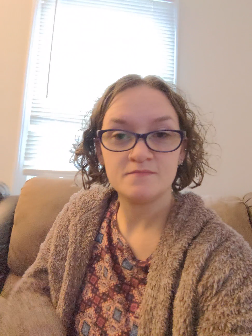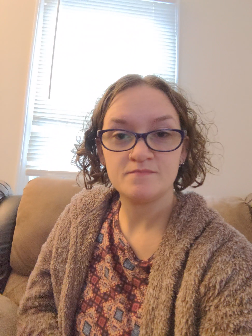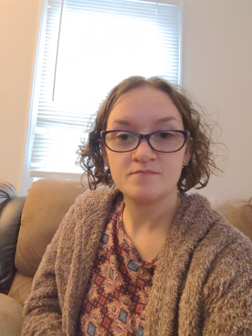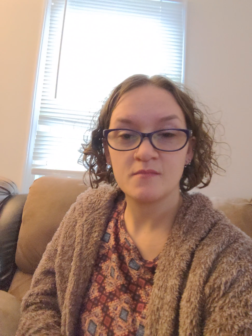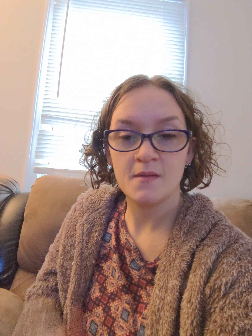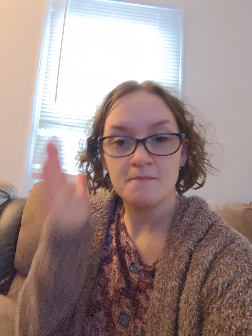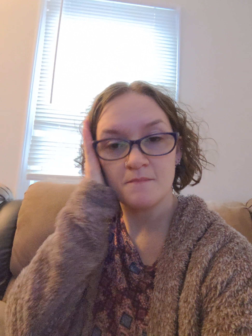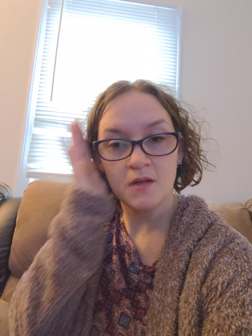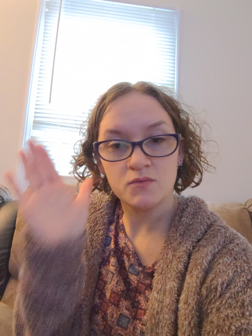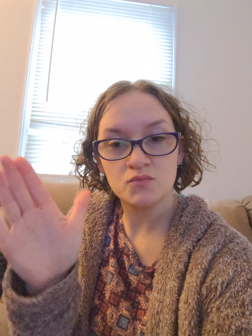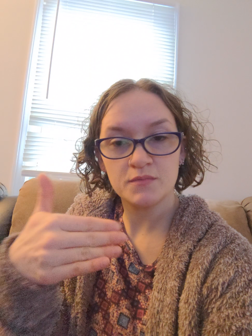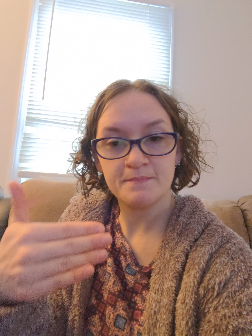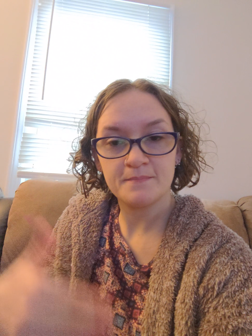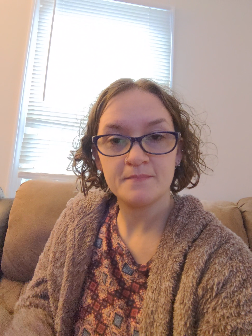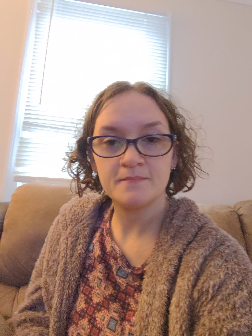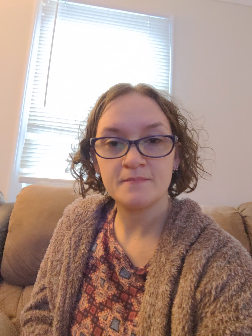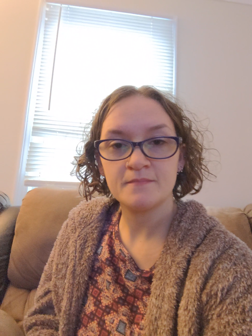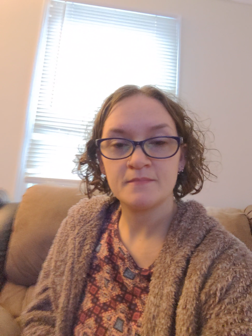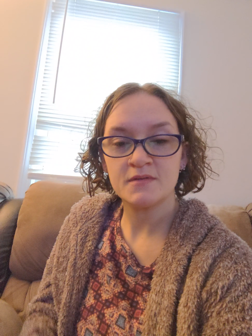bedroom